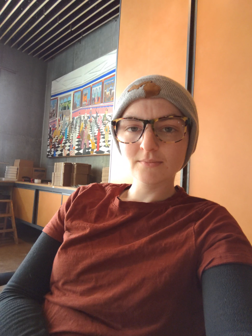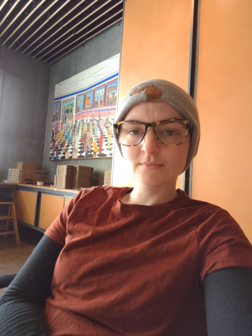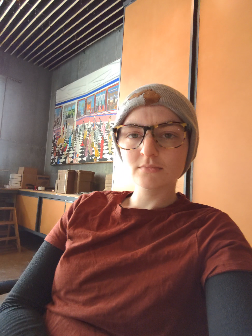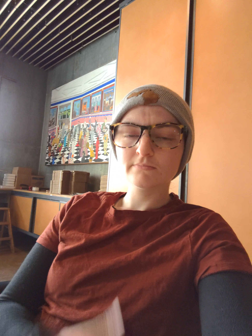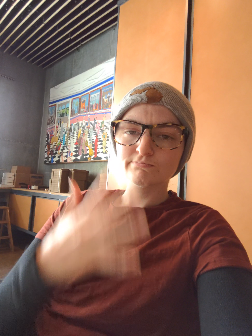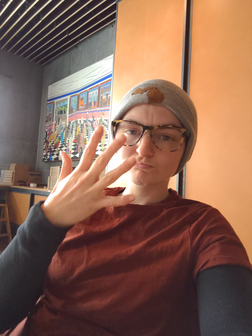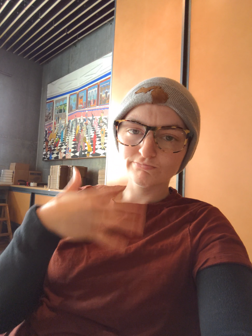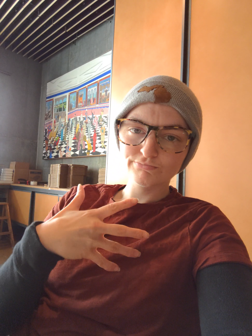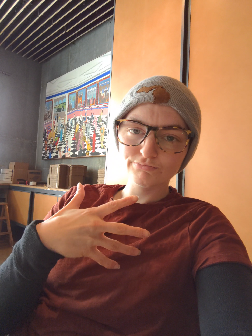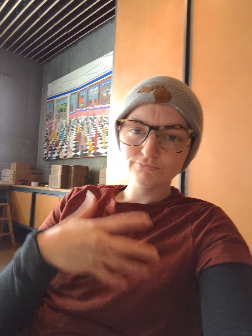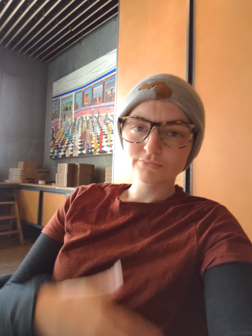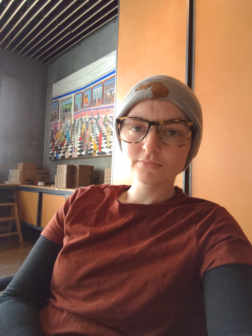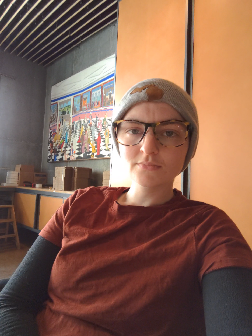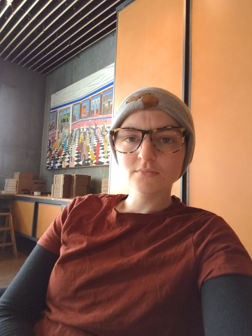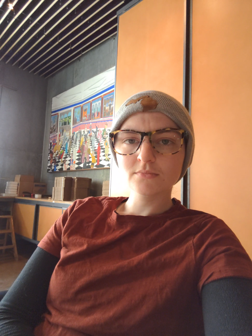sad